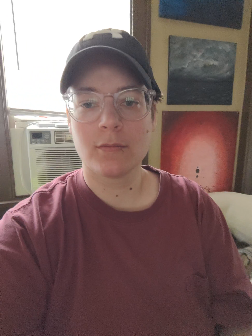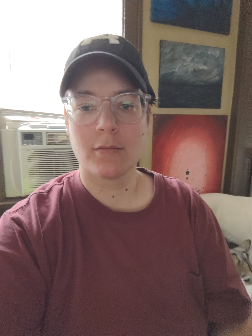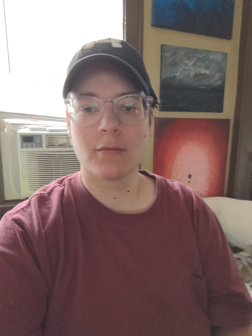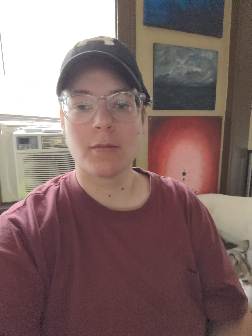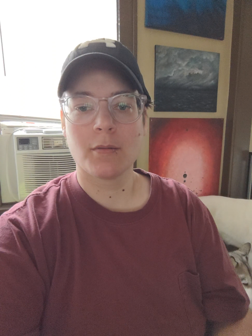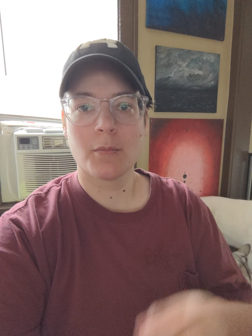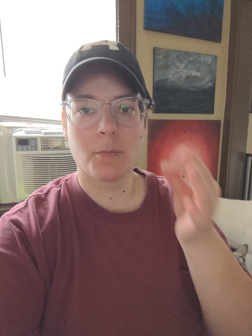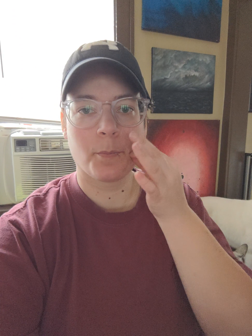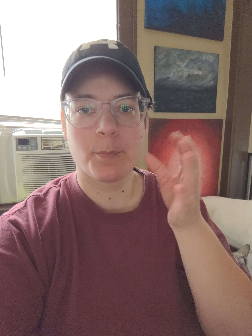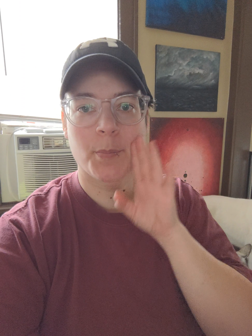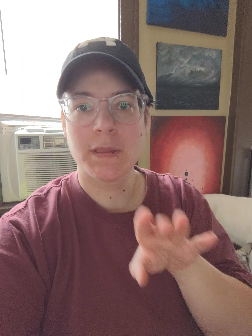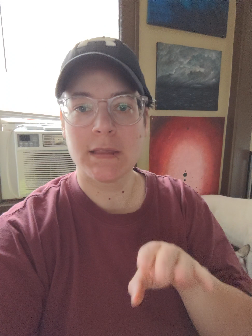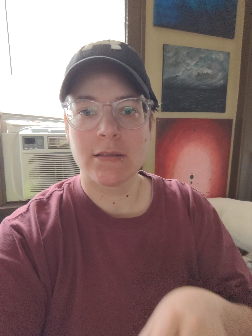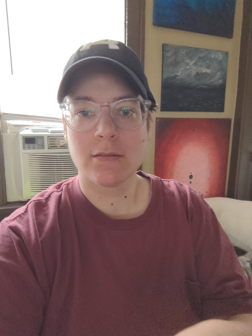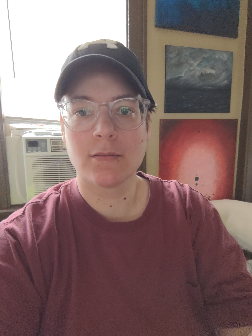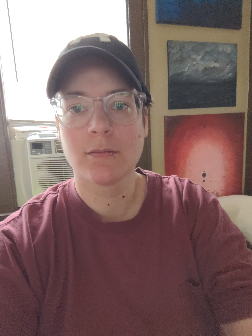awake